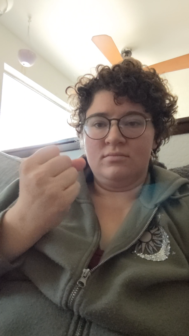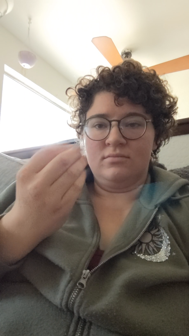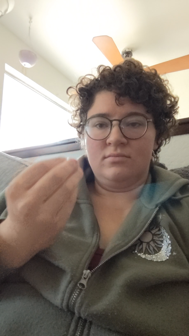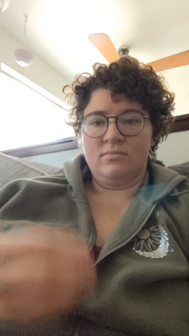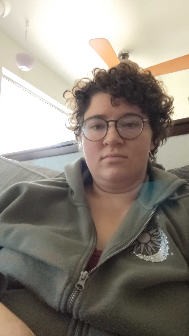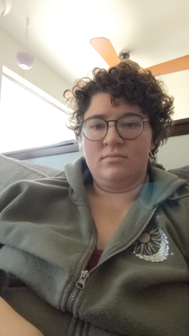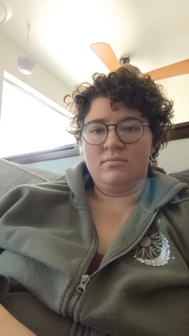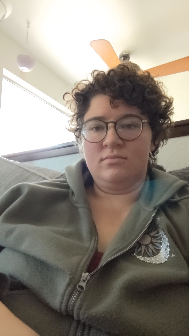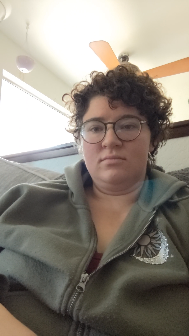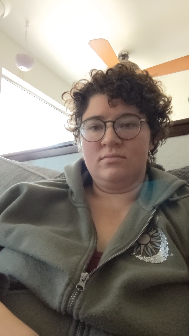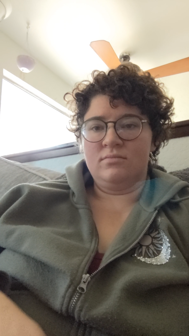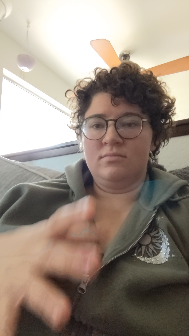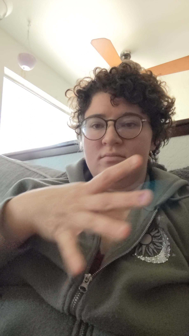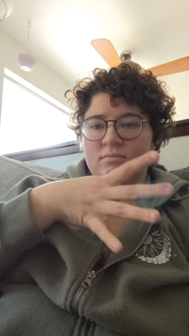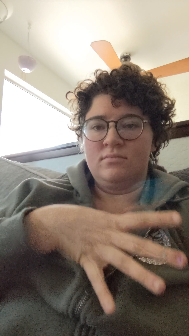lady